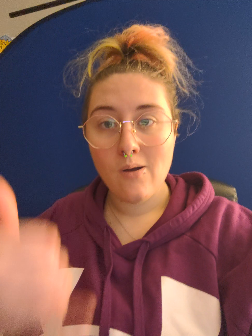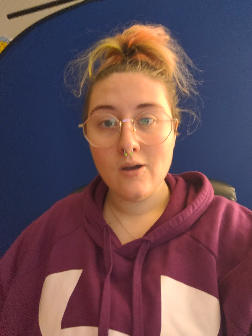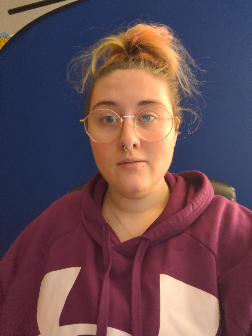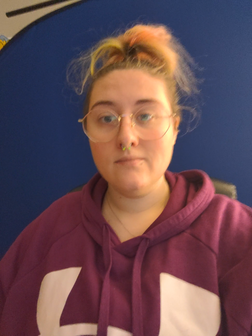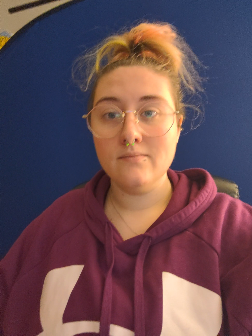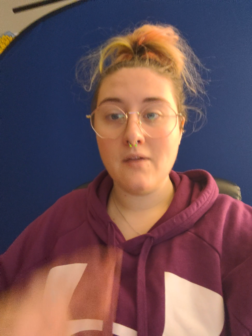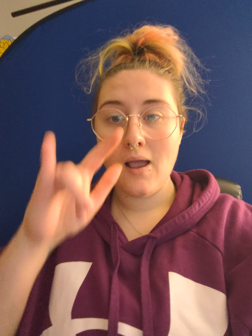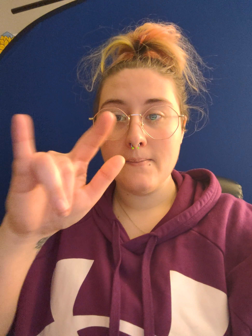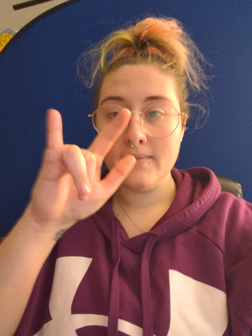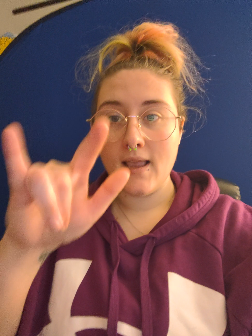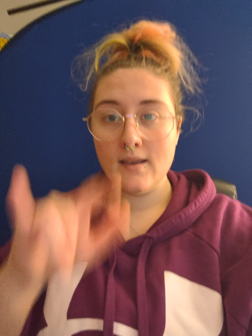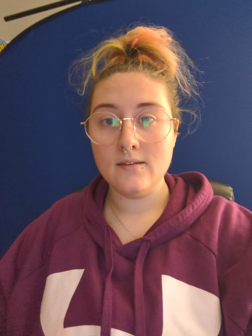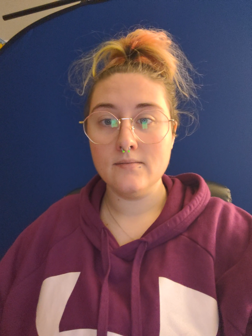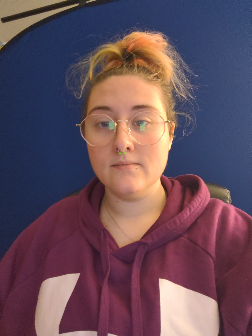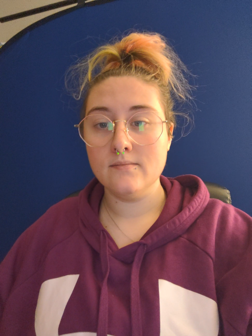airplane